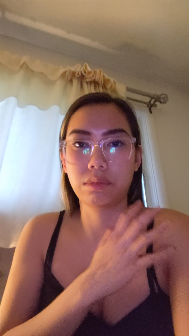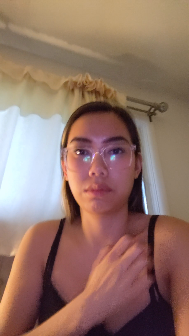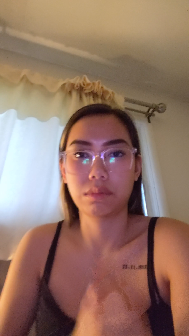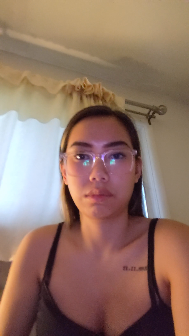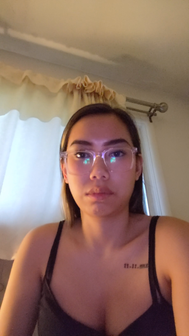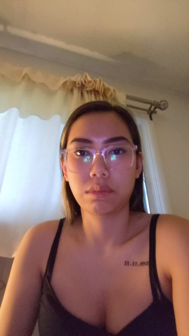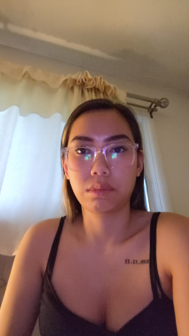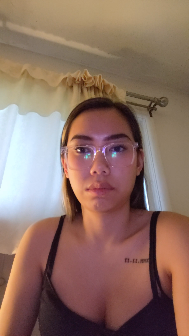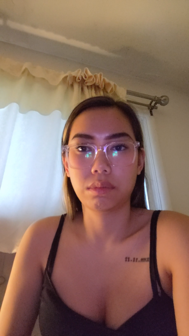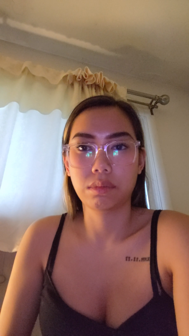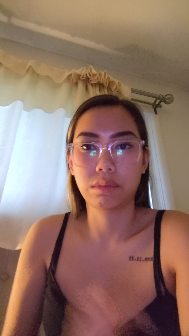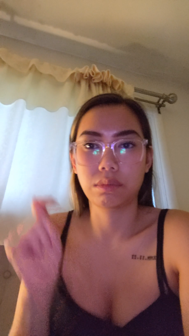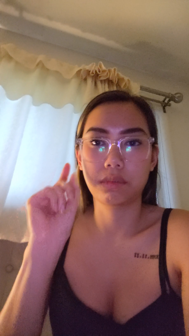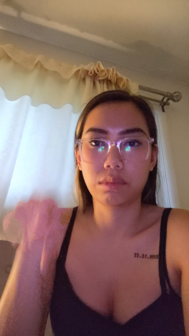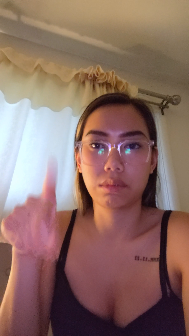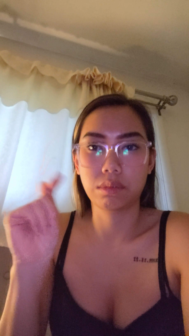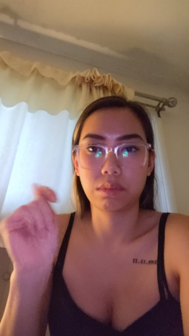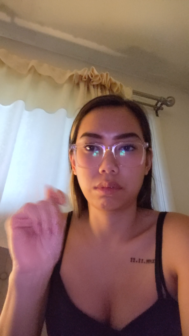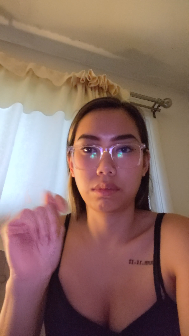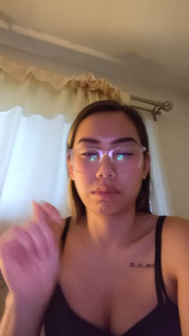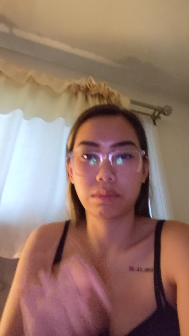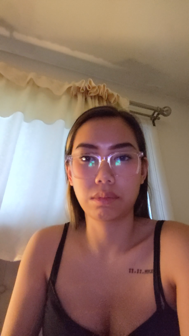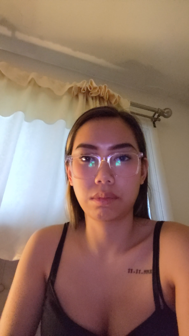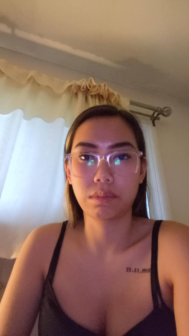go potty